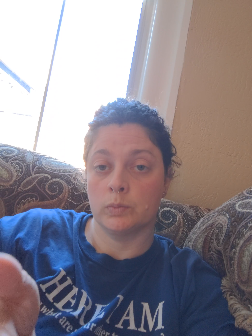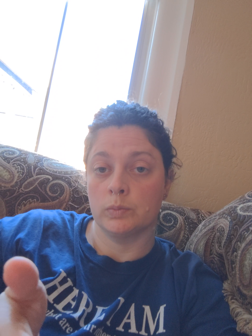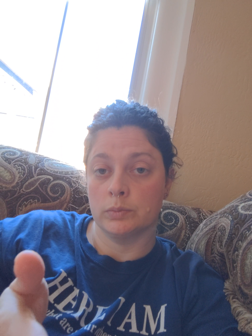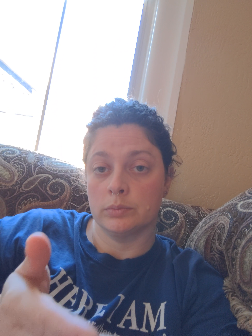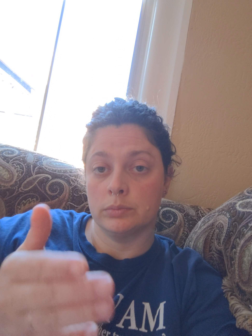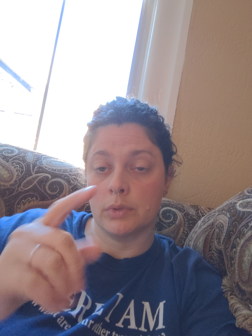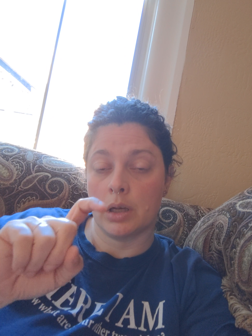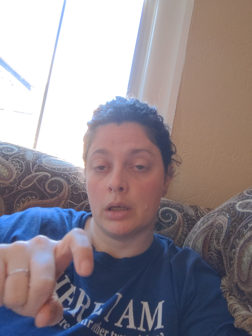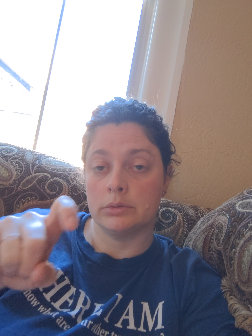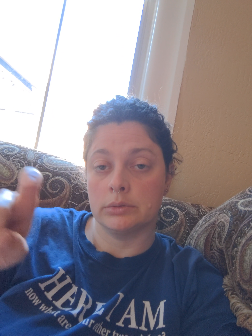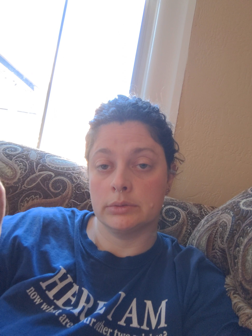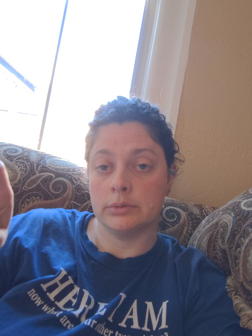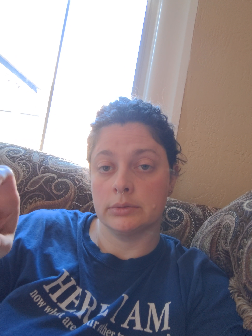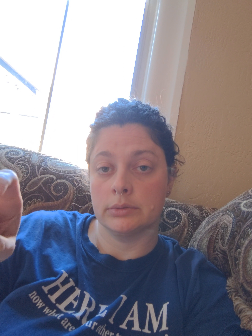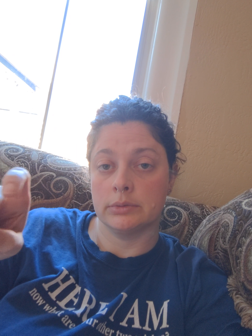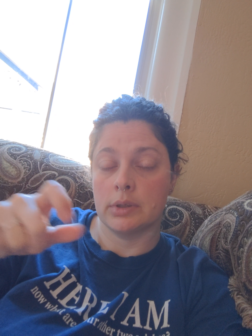closet